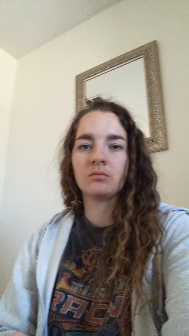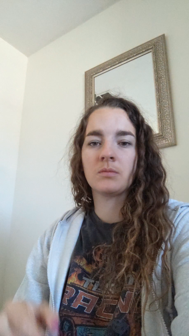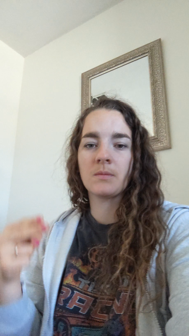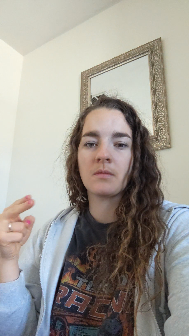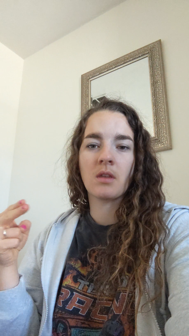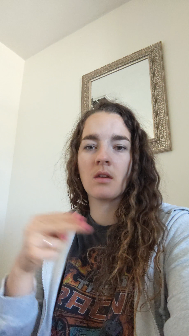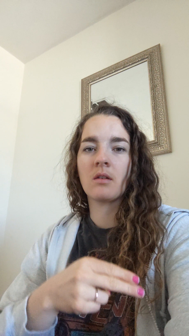belt